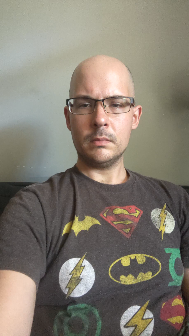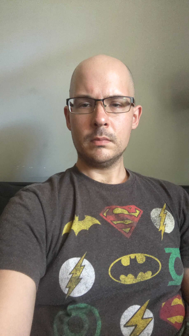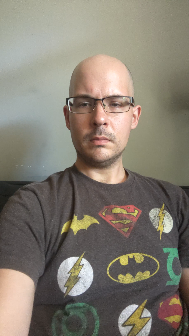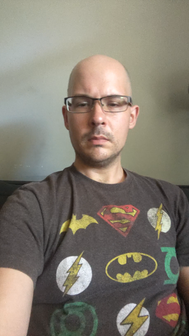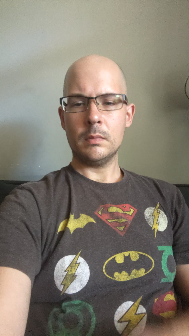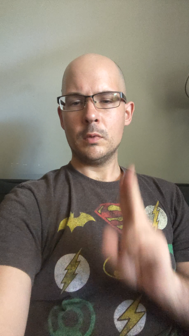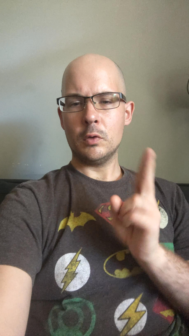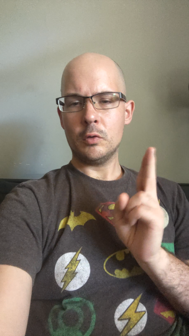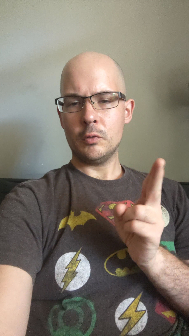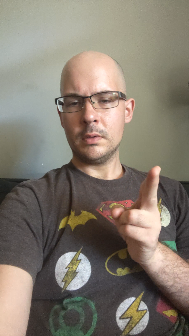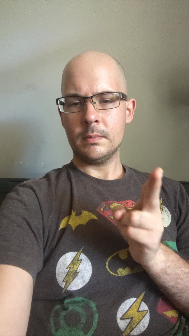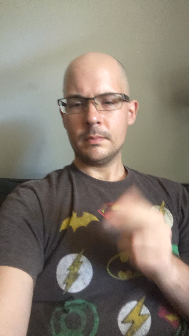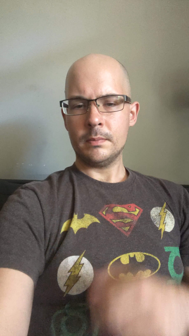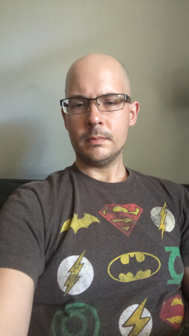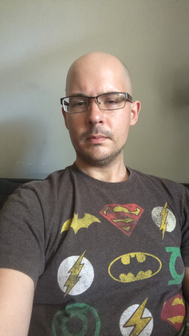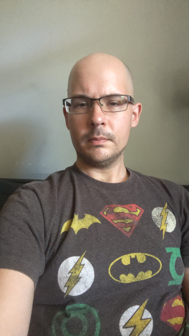hurry